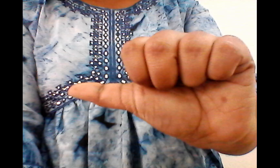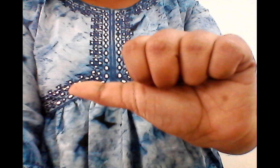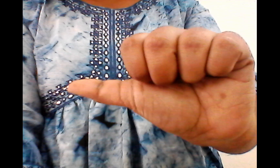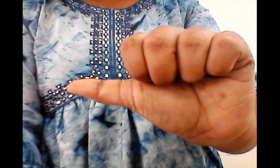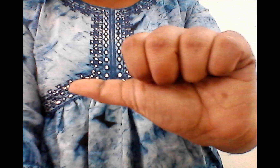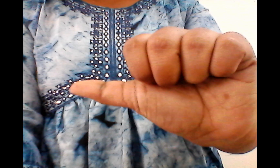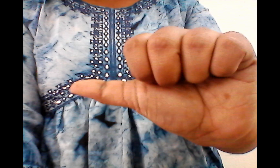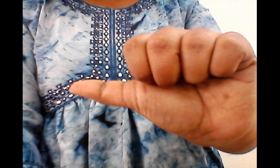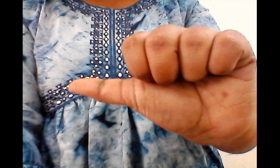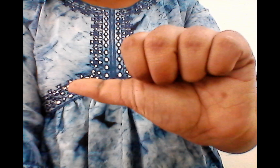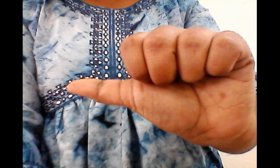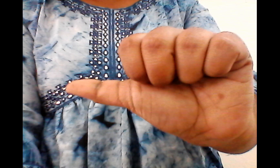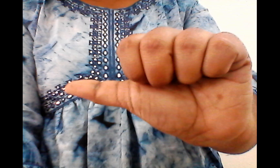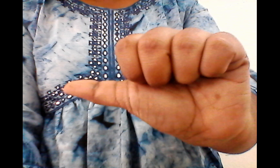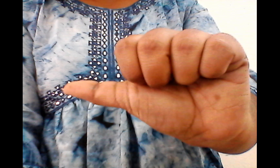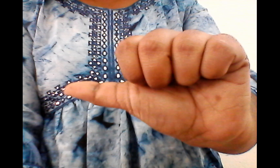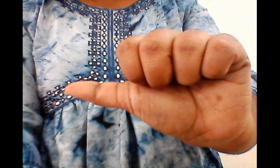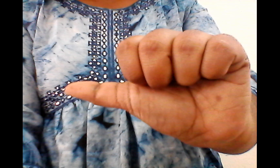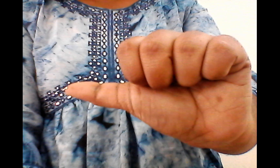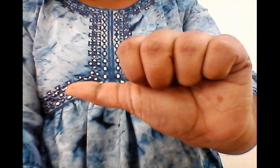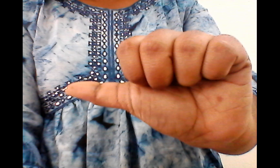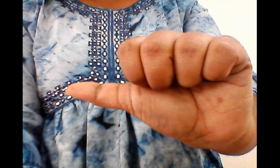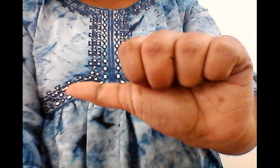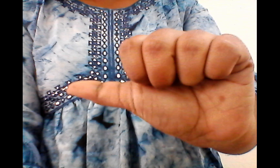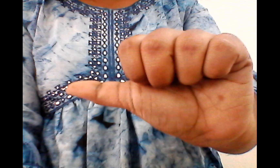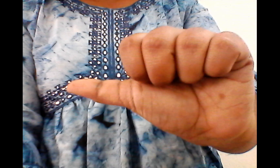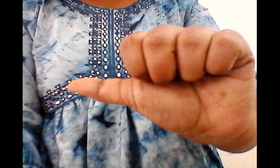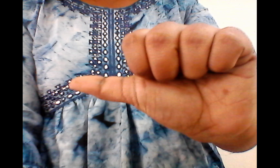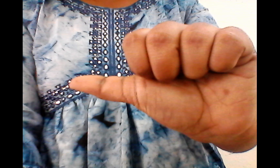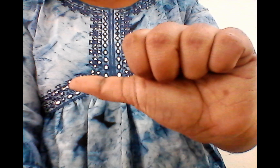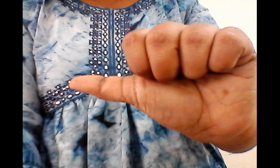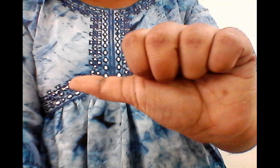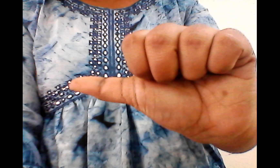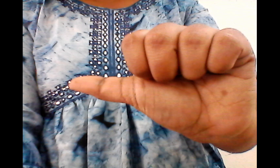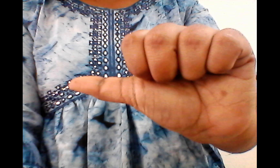എ